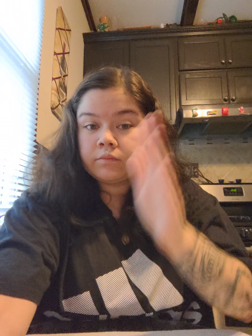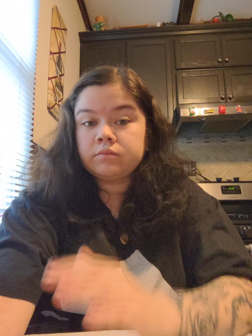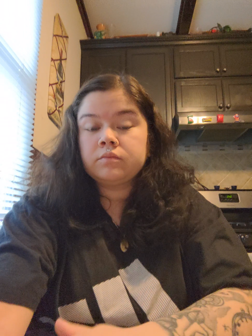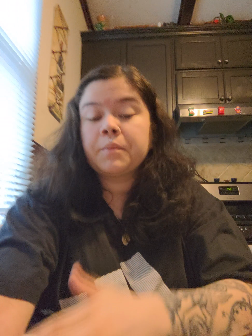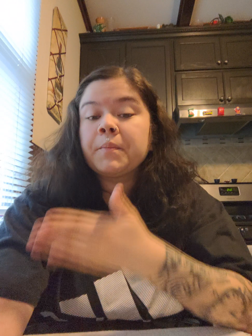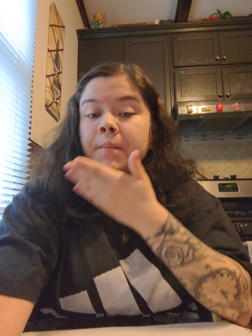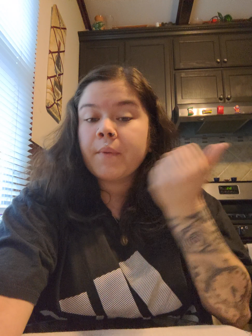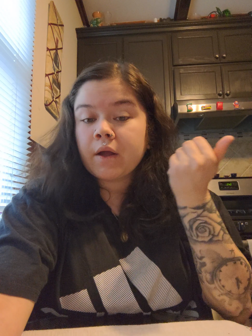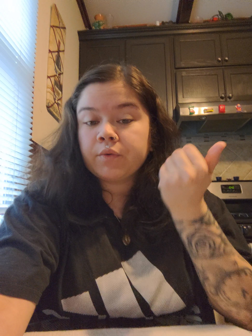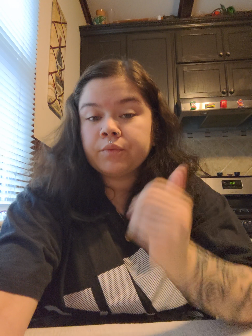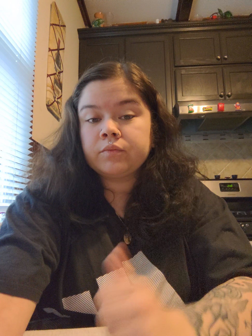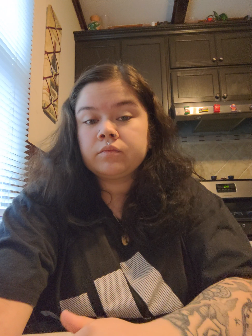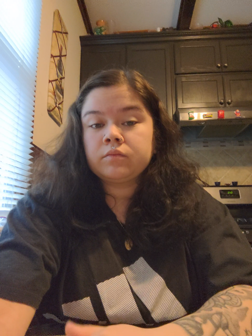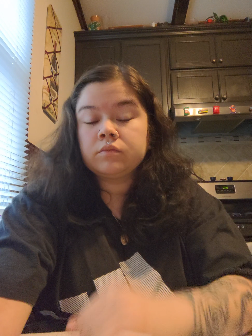better